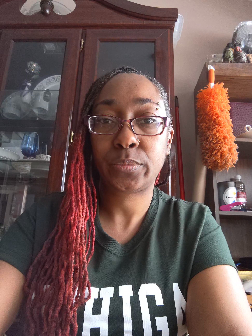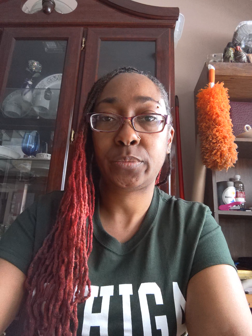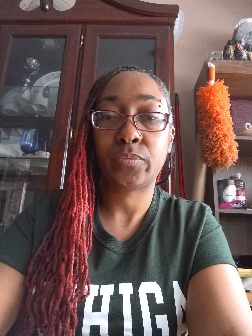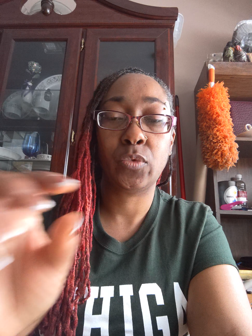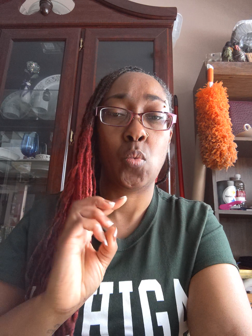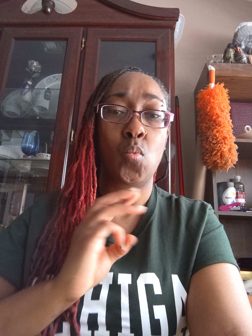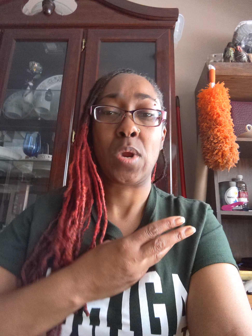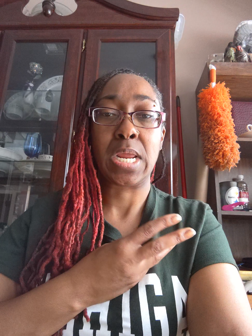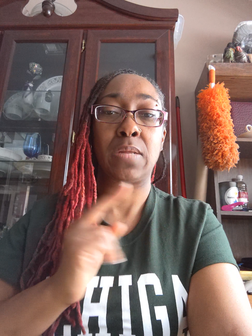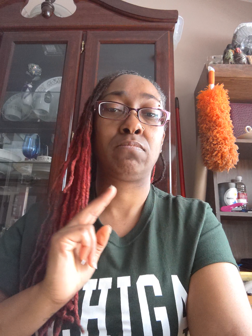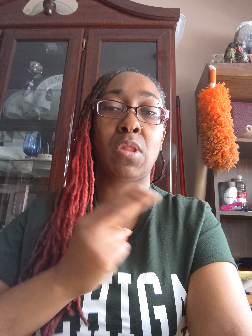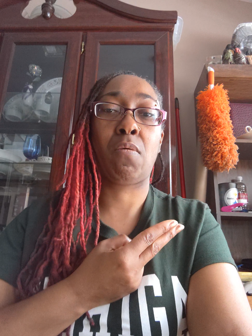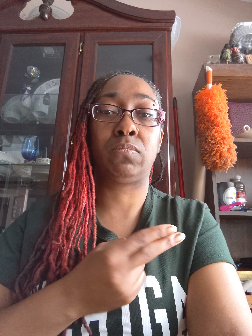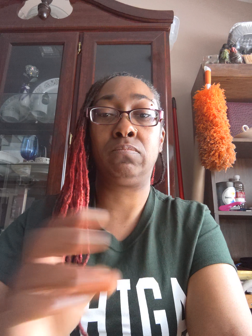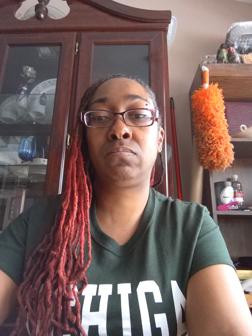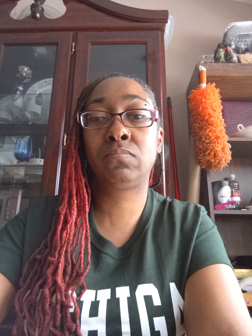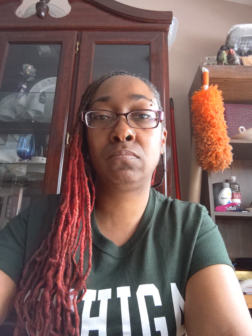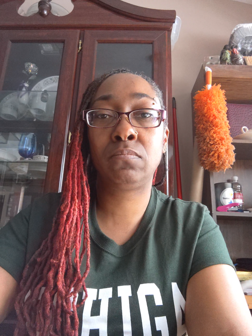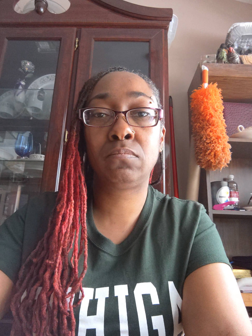we